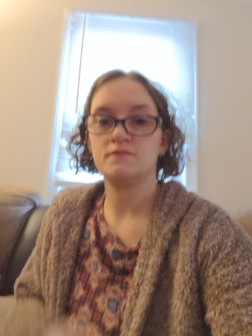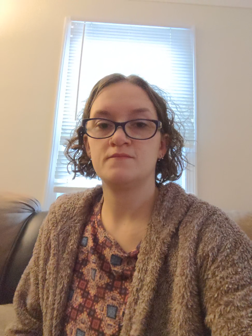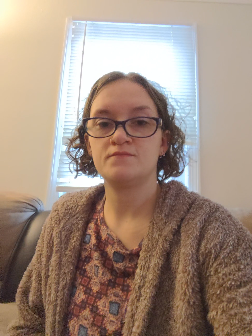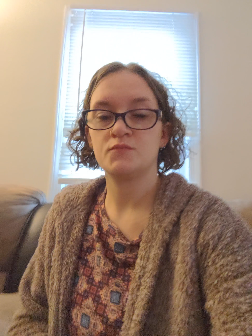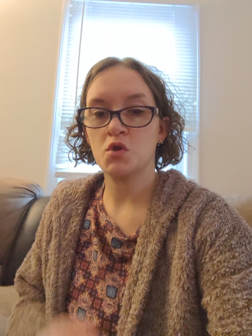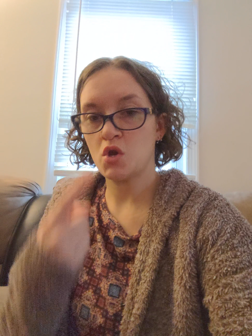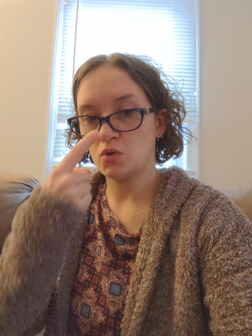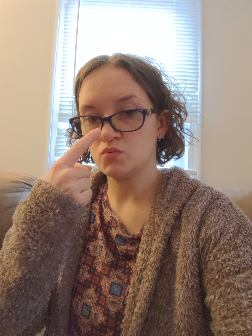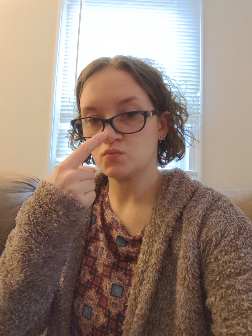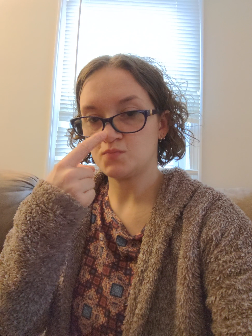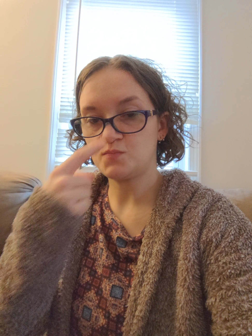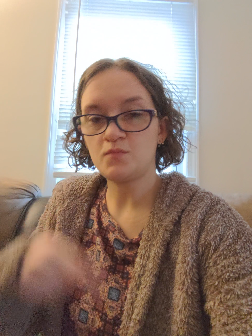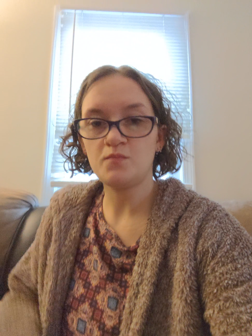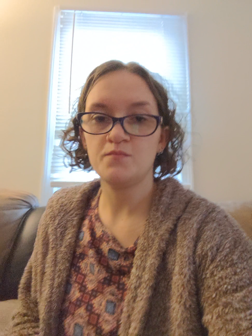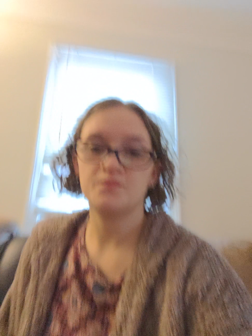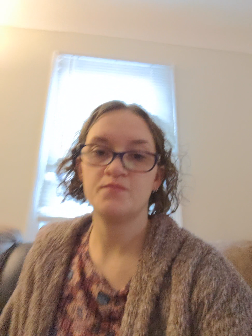nose